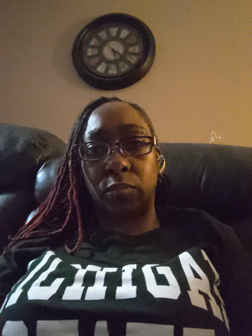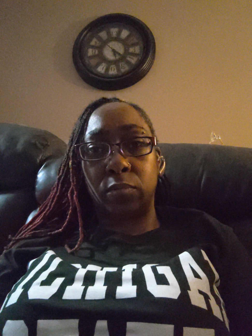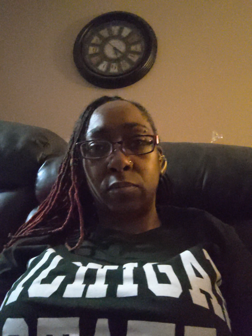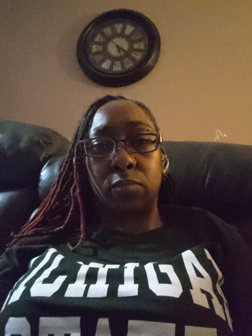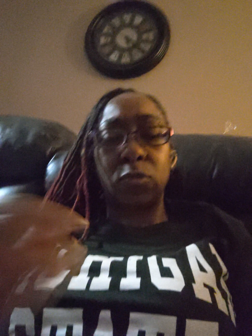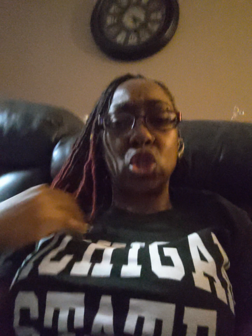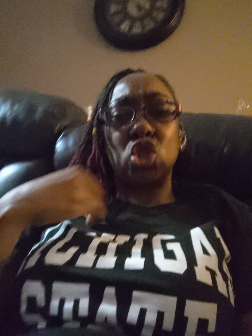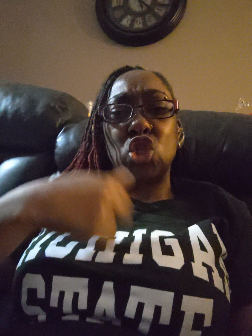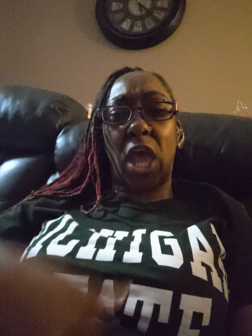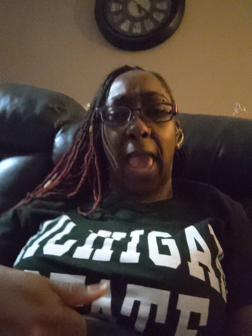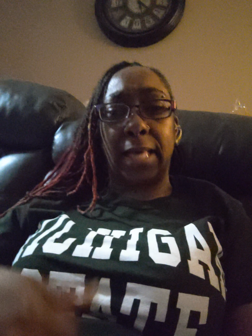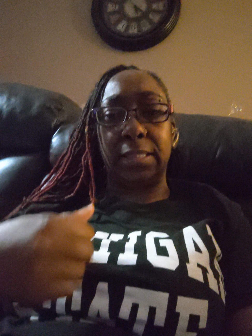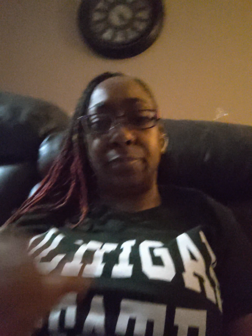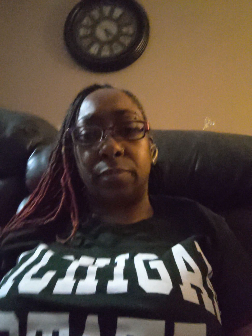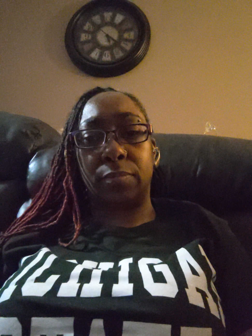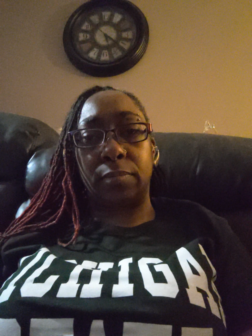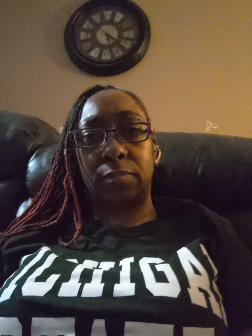jacket